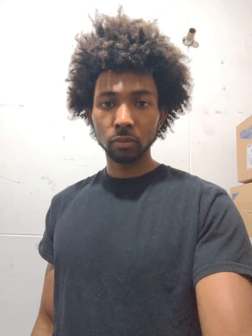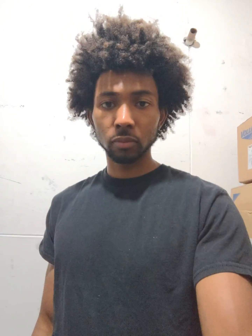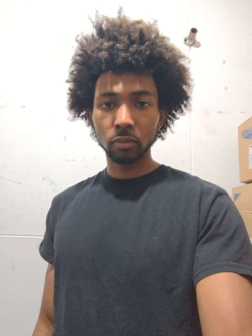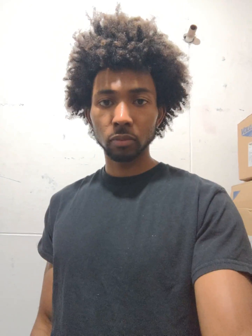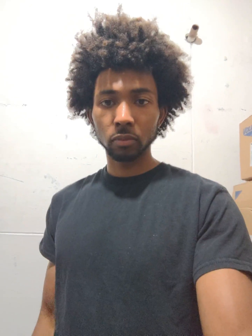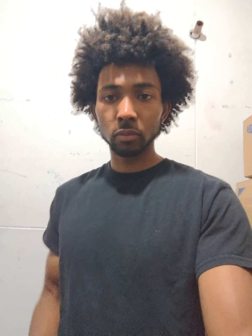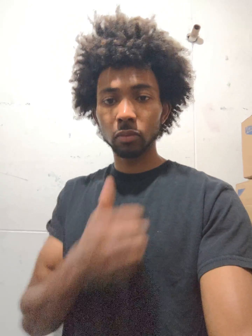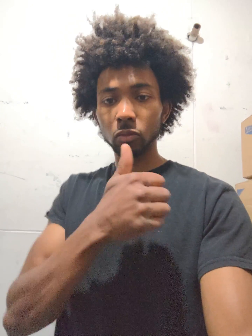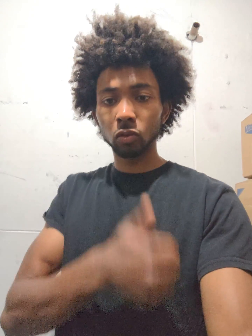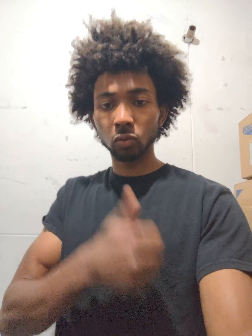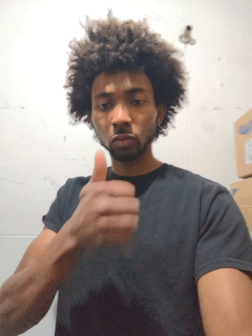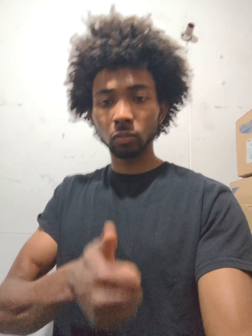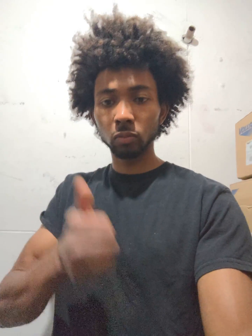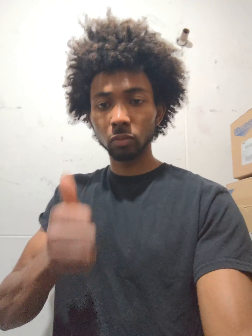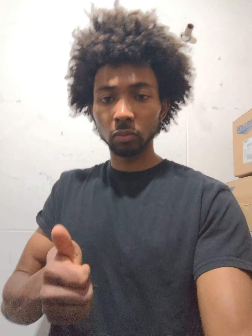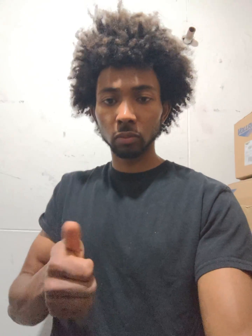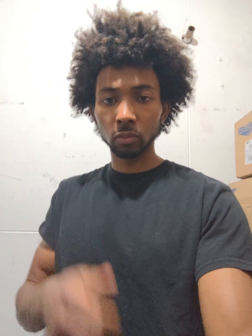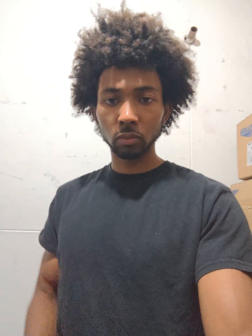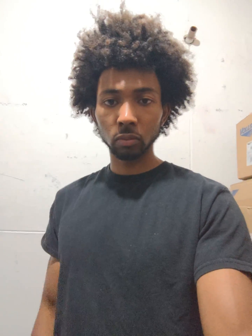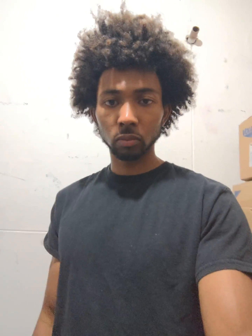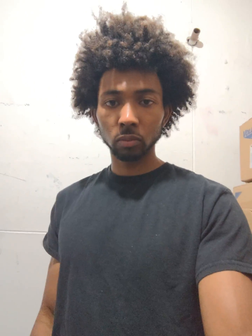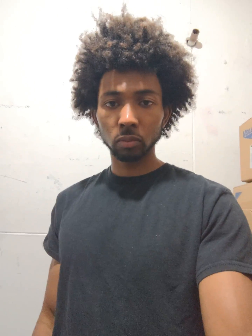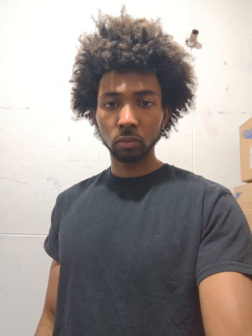each